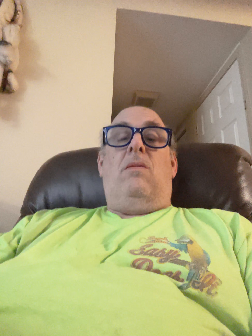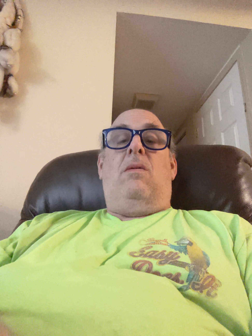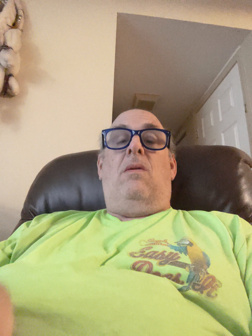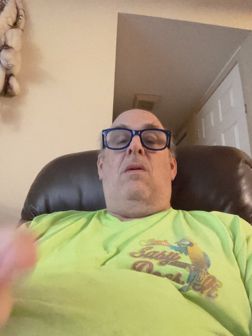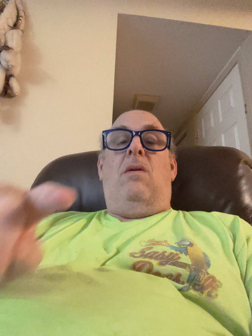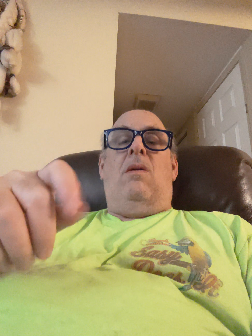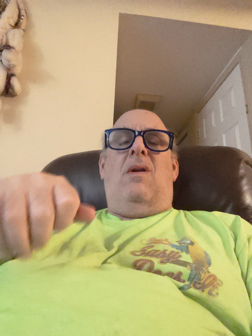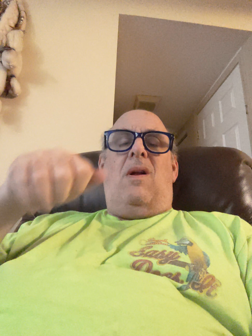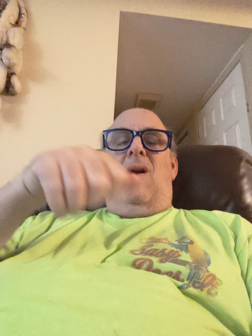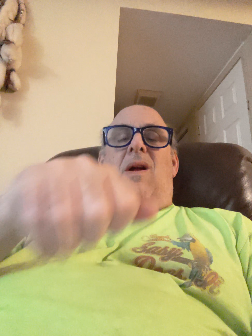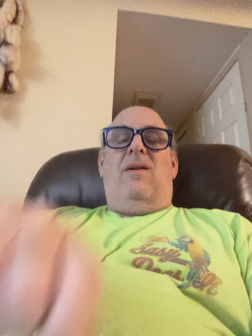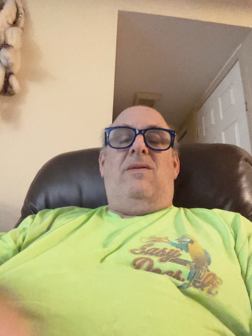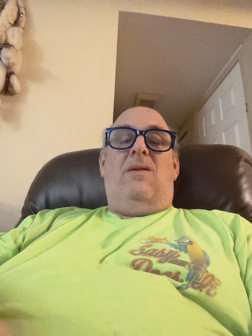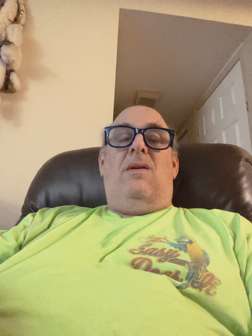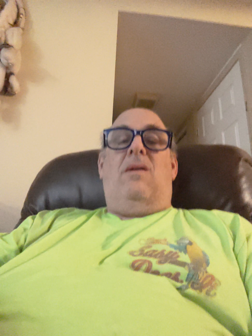hide